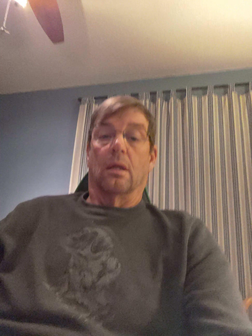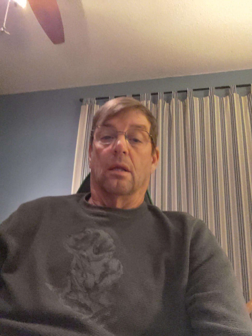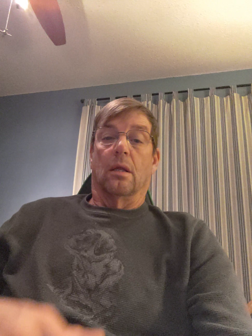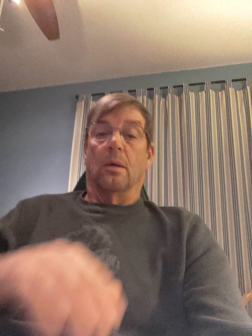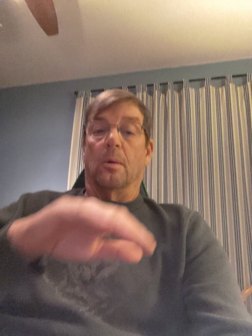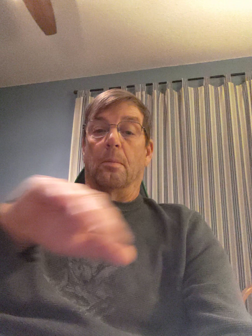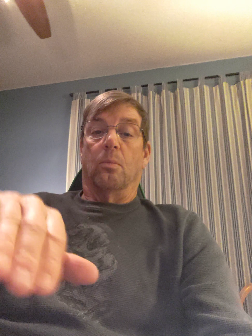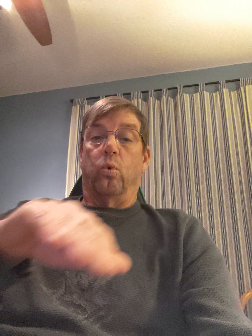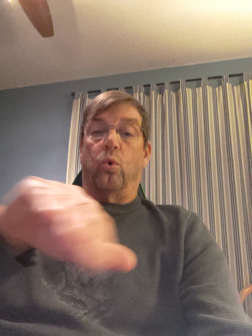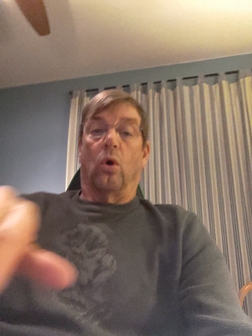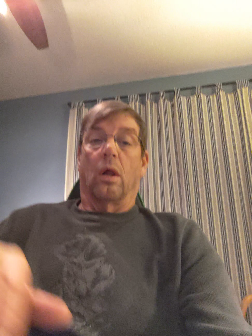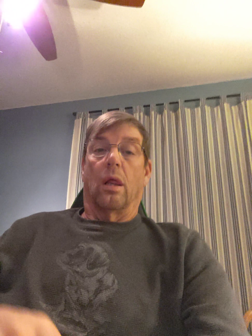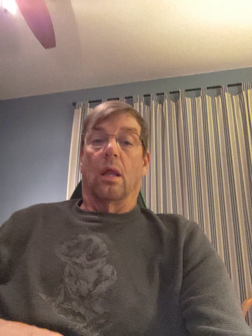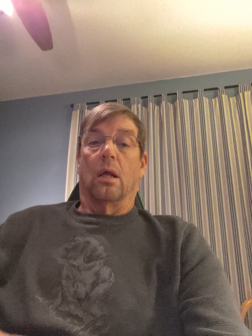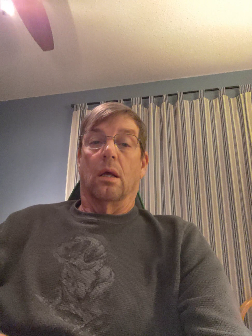pool